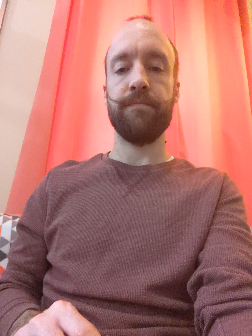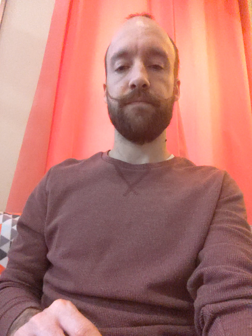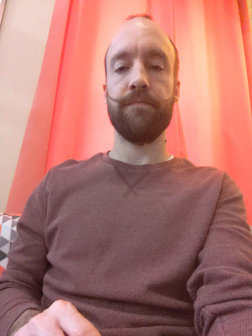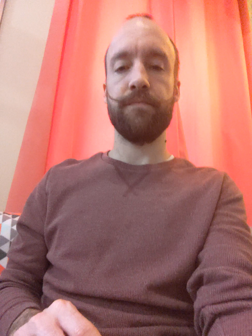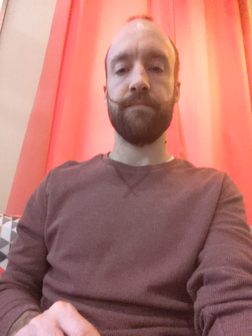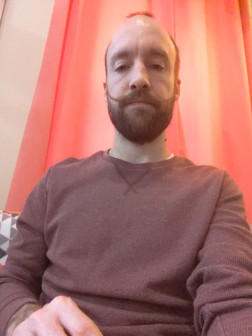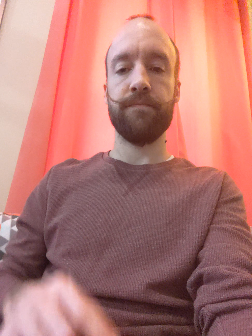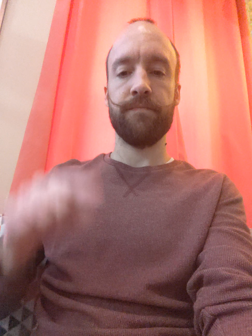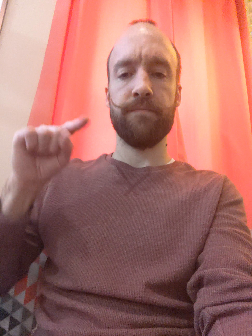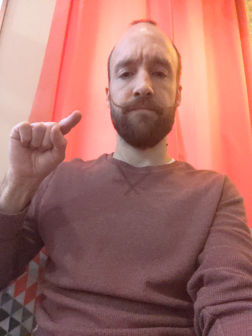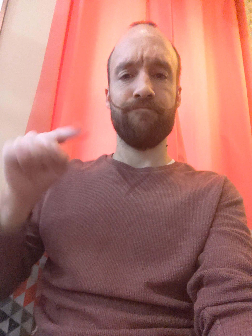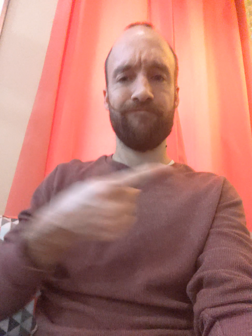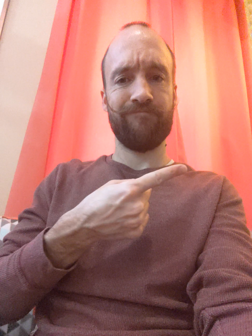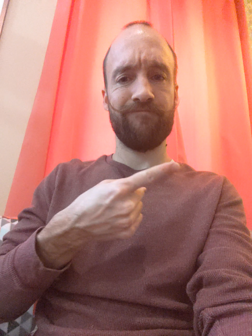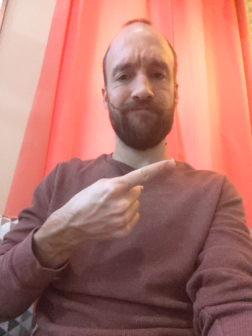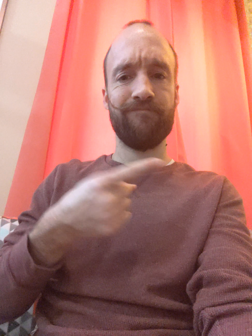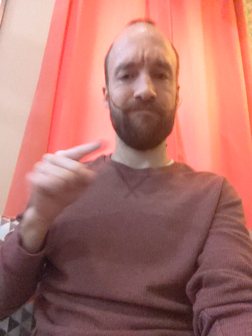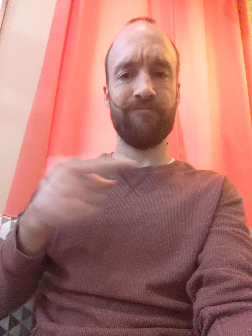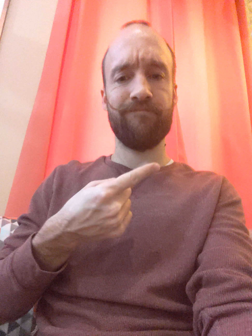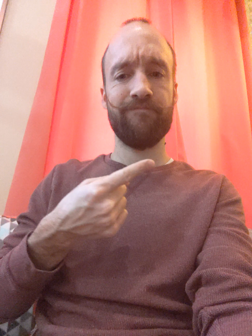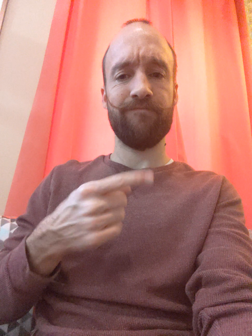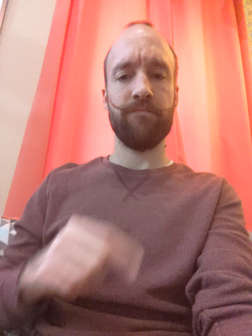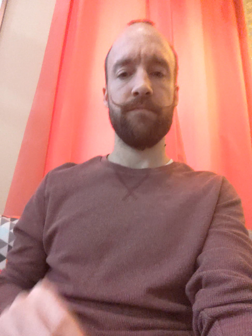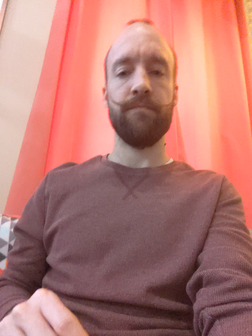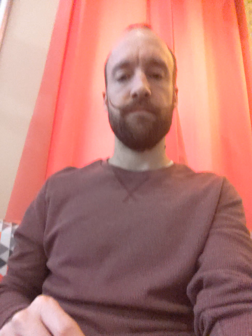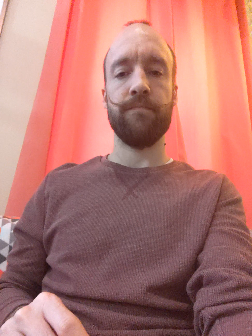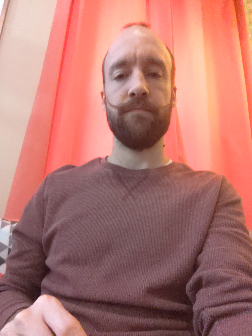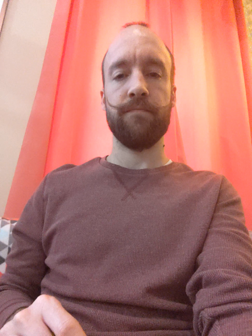owie